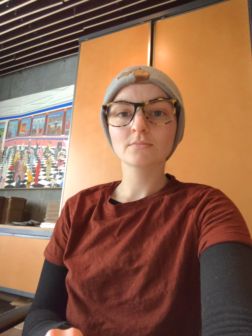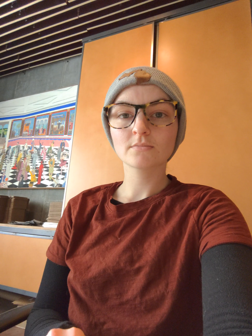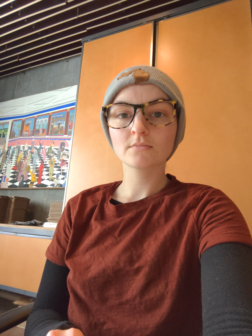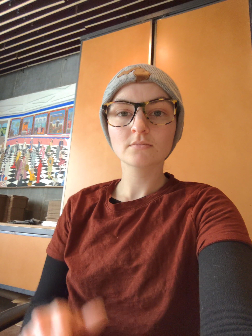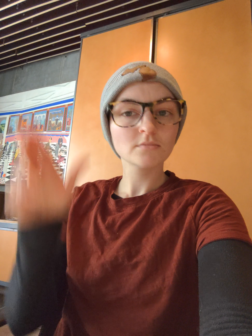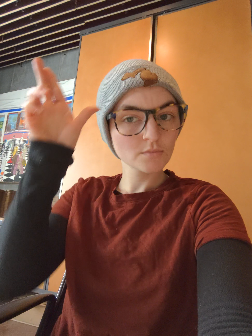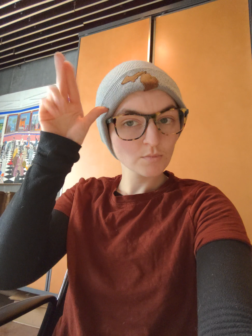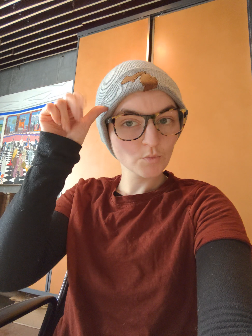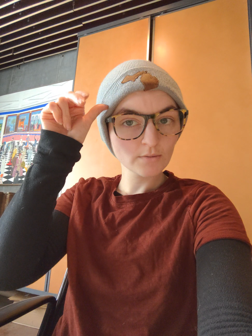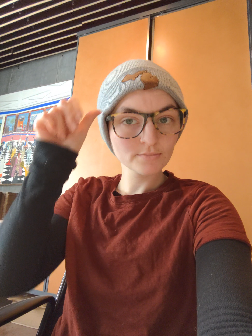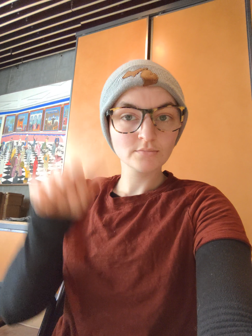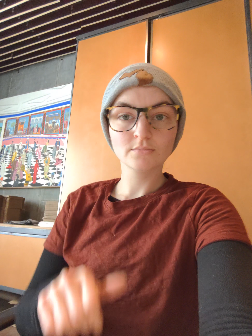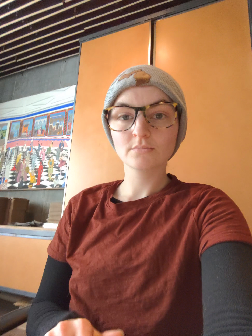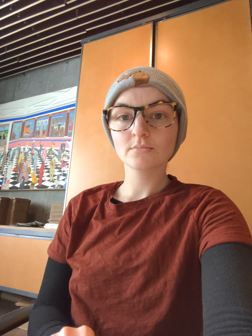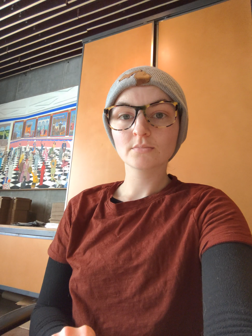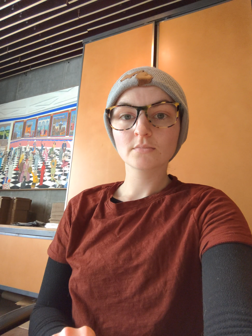horse